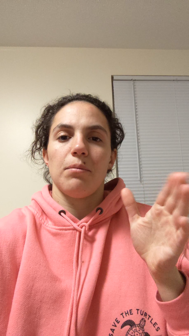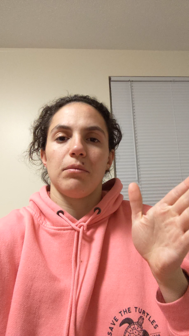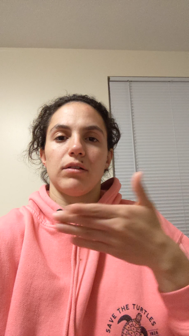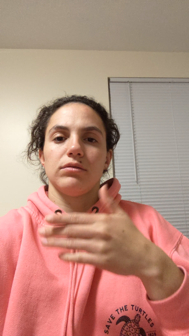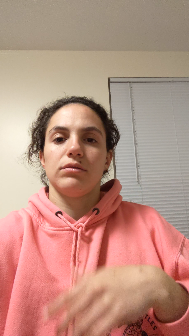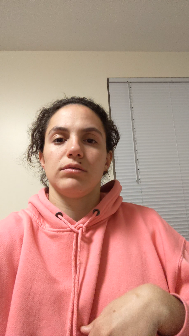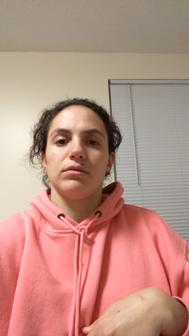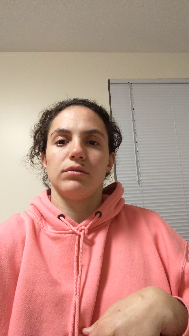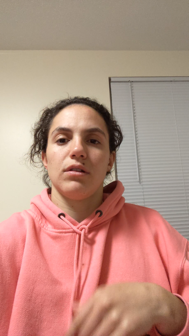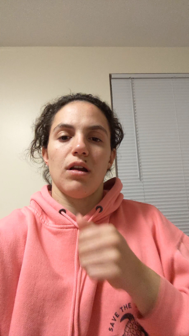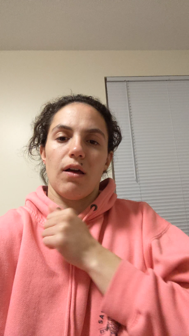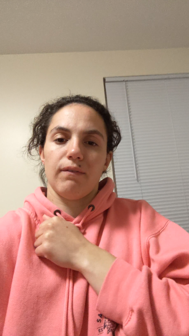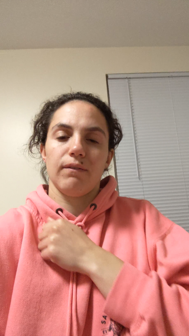love